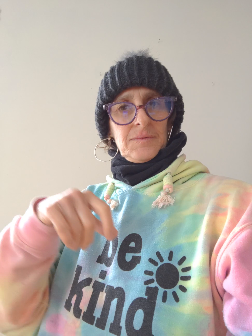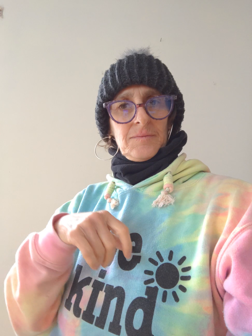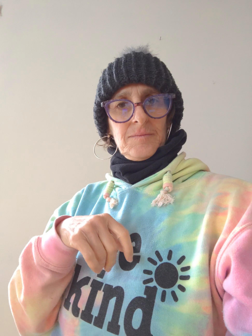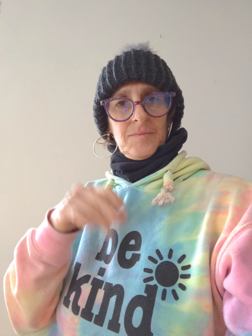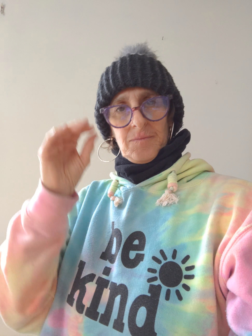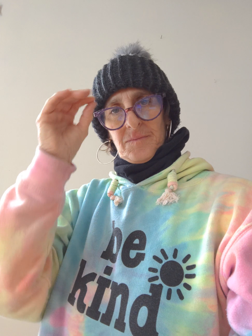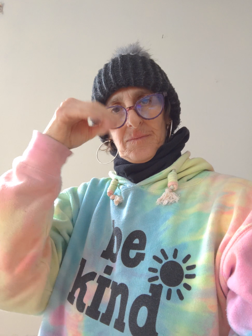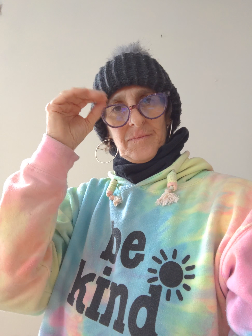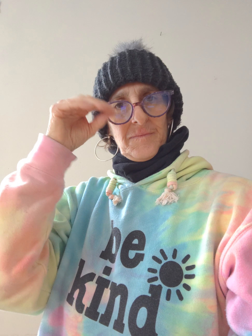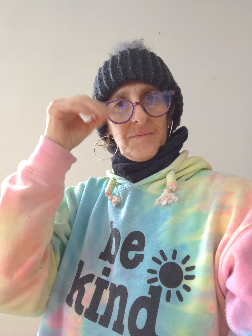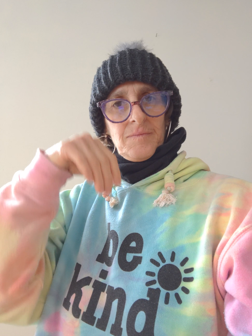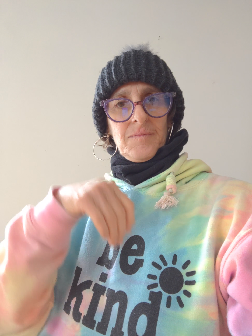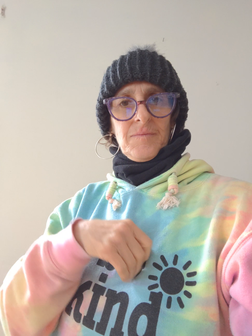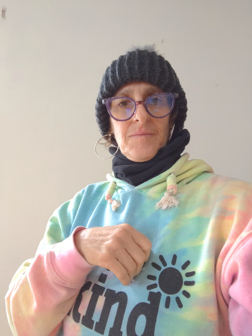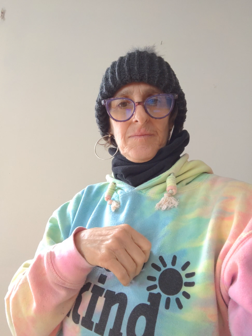owl